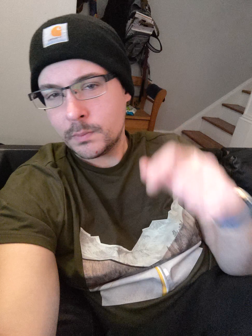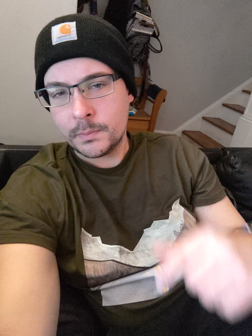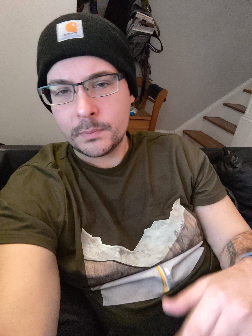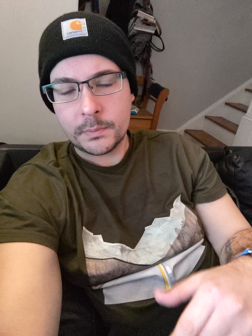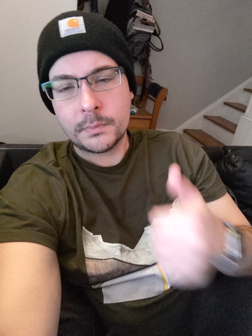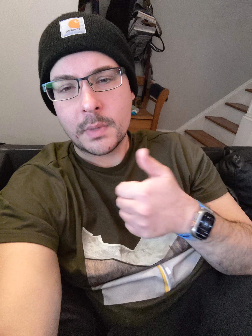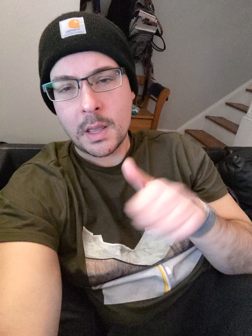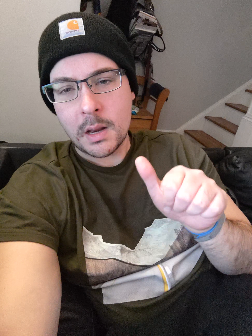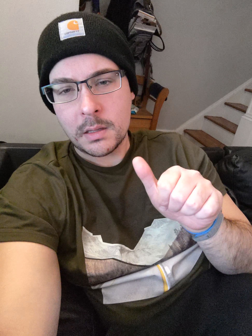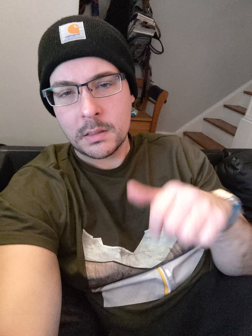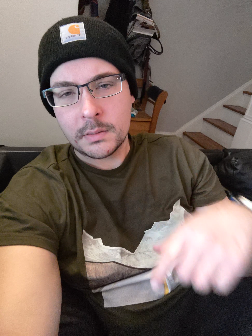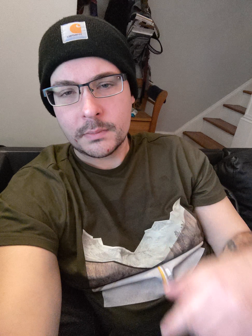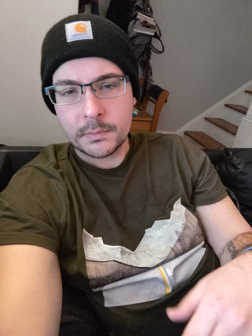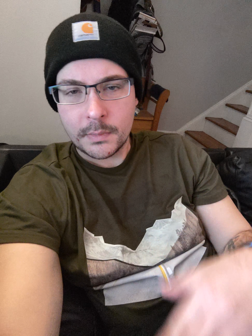any